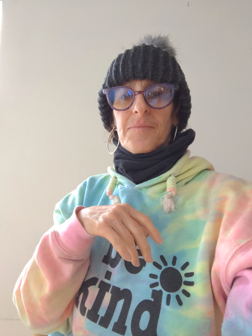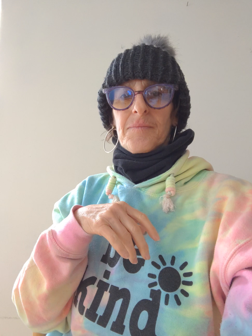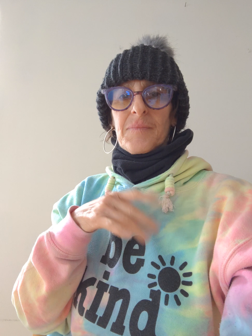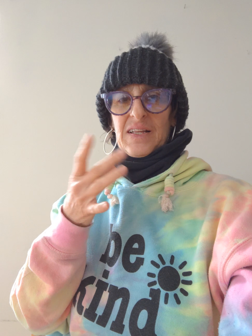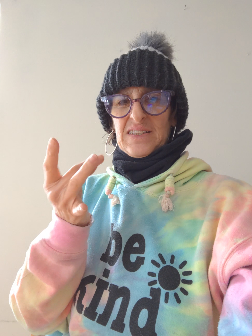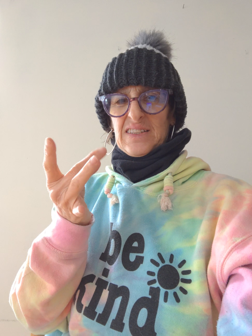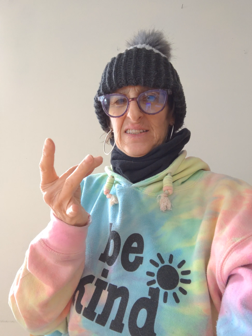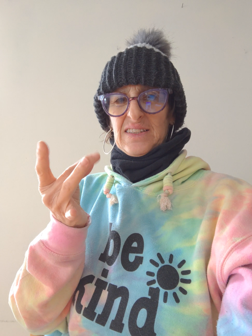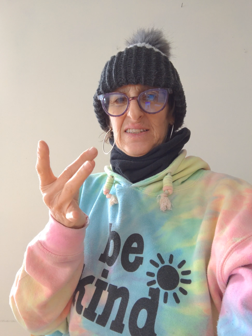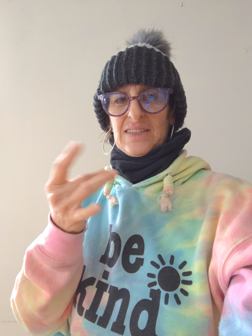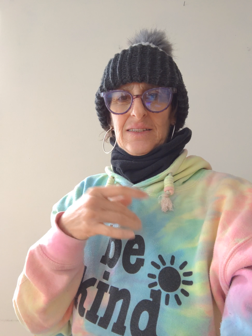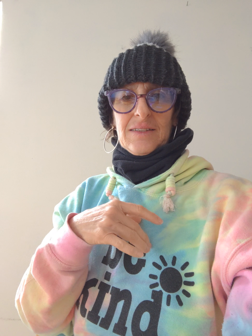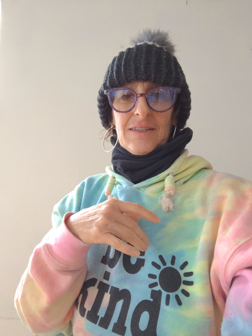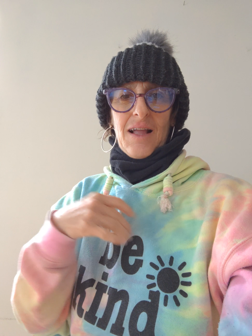sticky